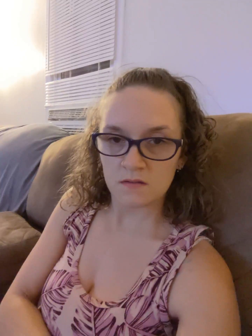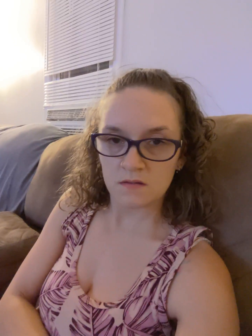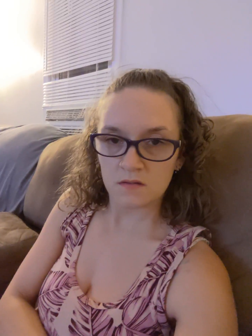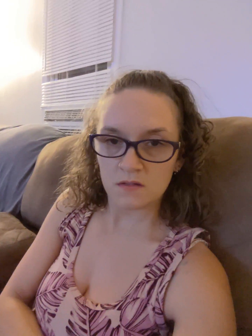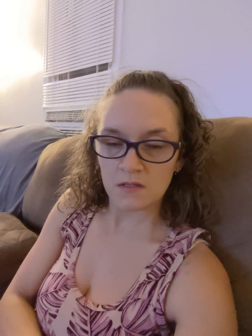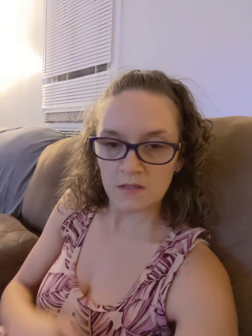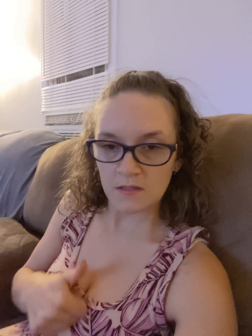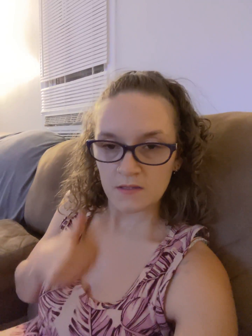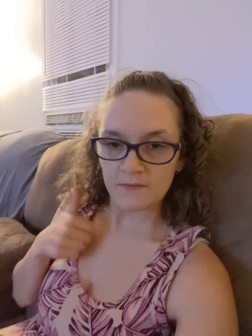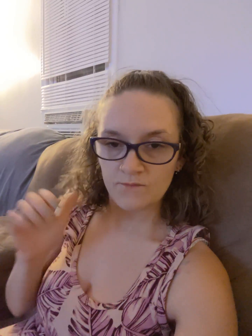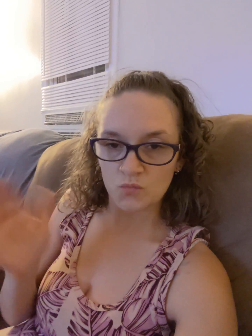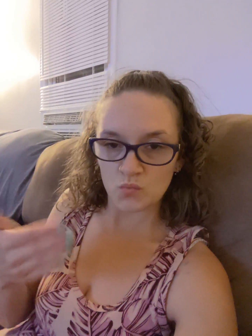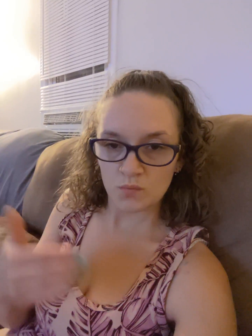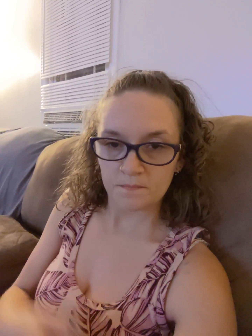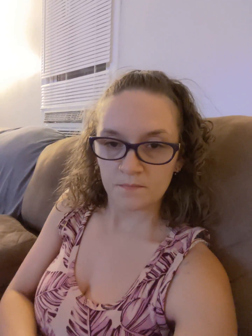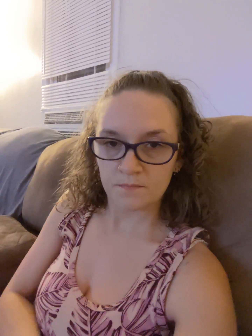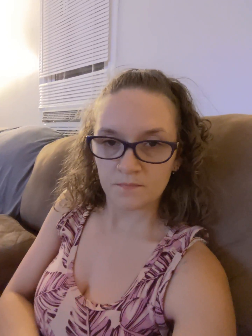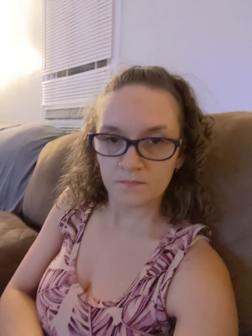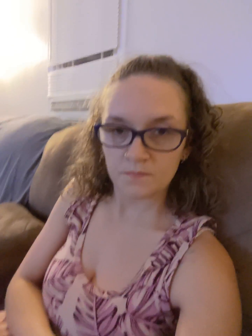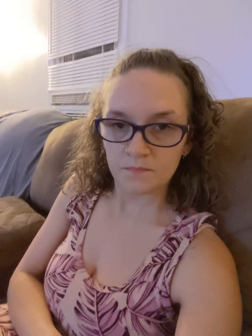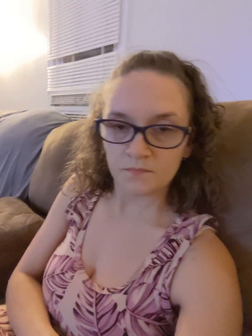living room